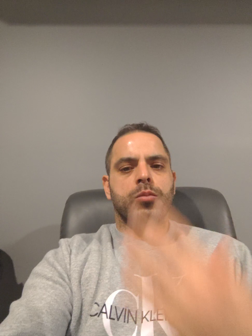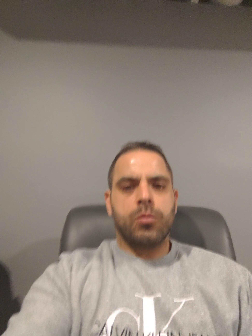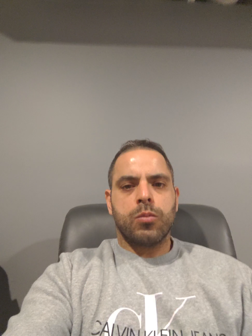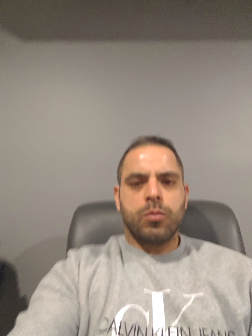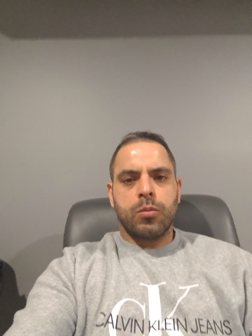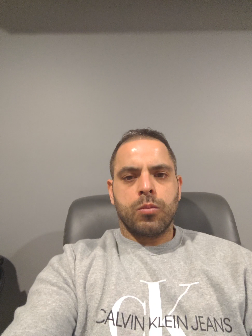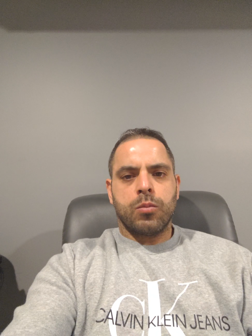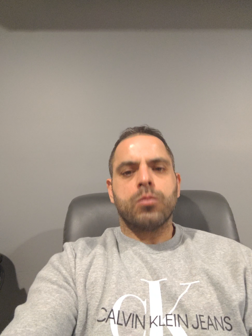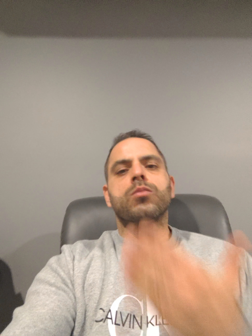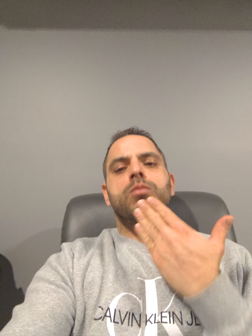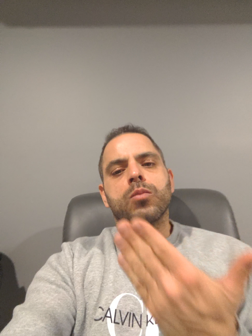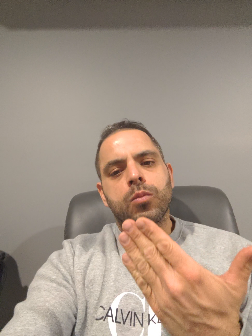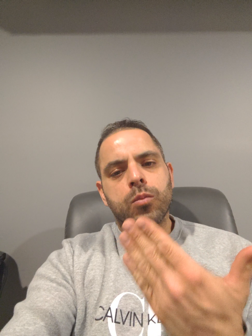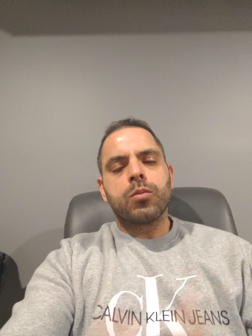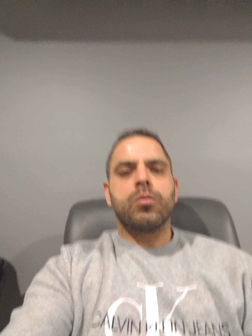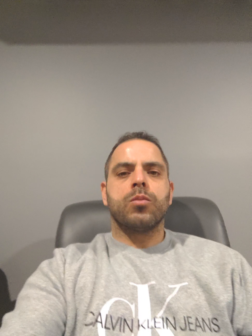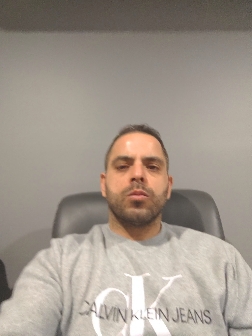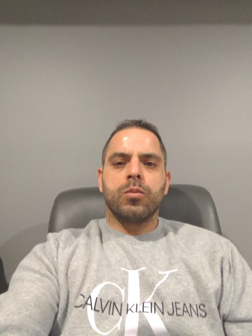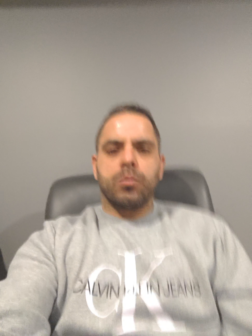thank you